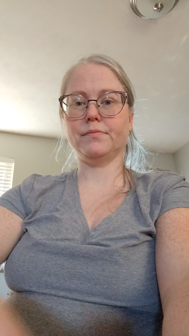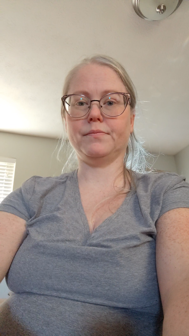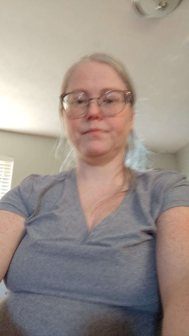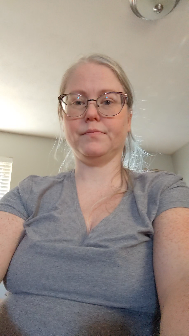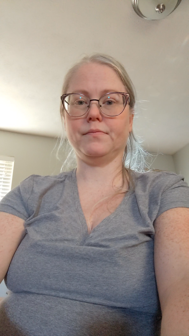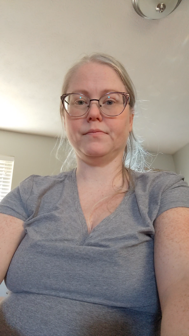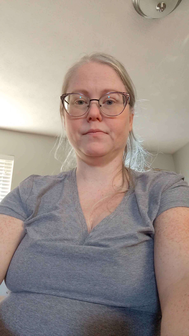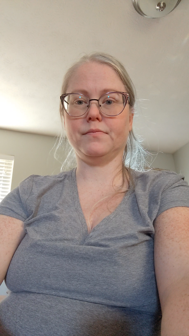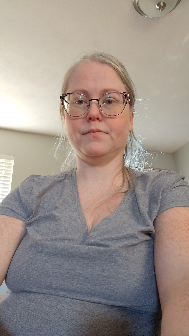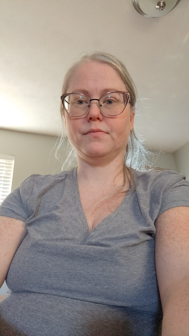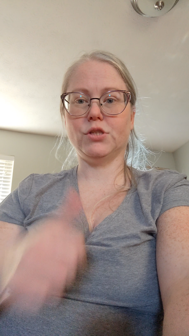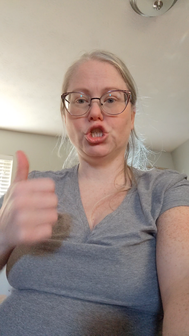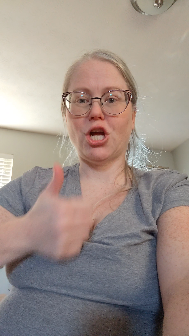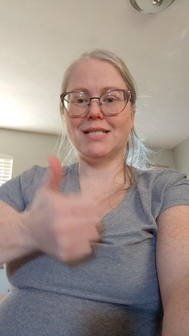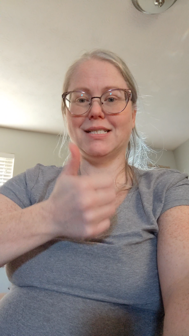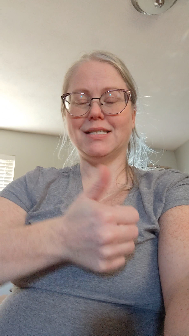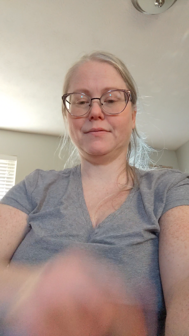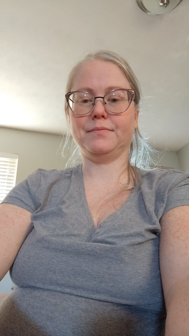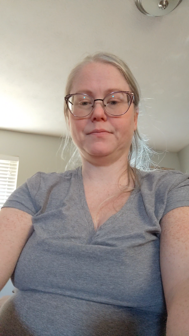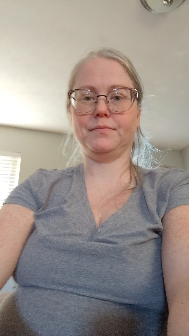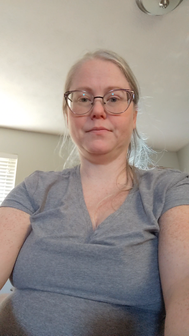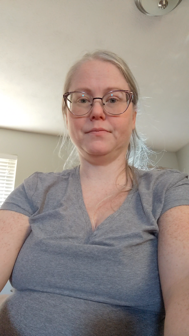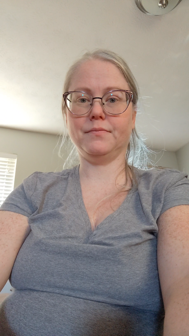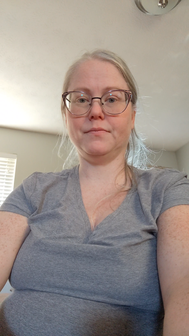chase